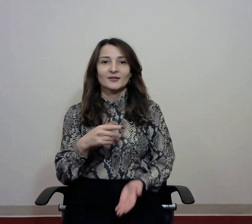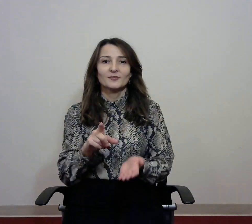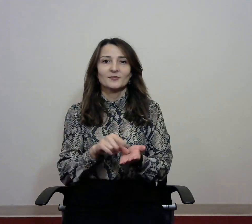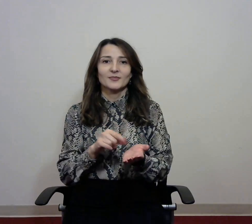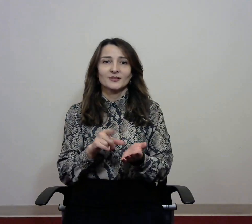pensiya